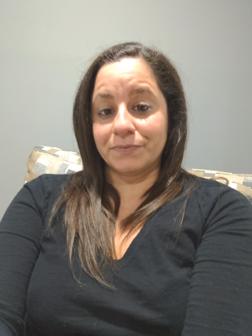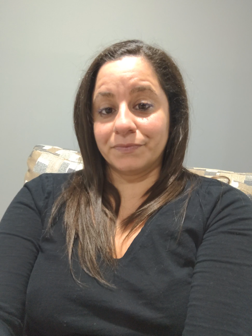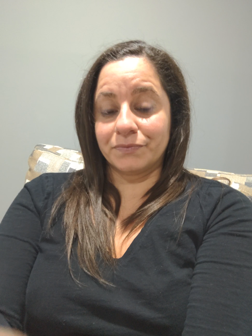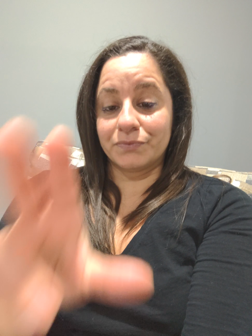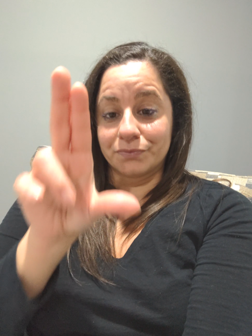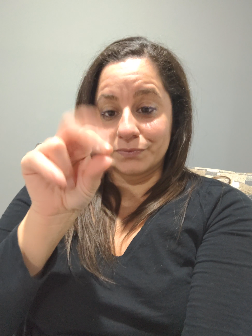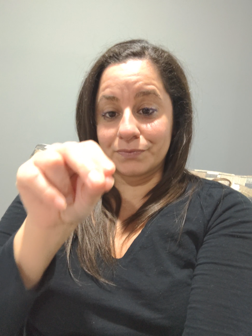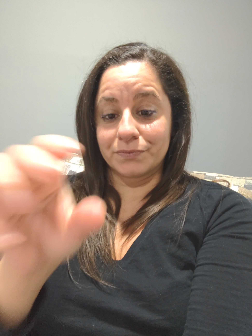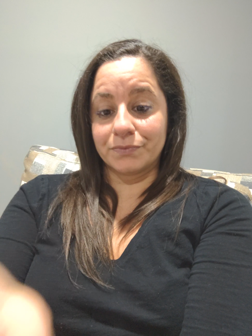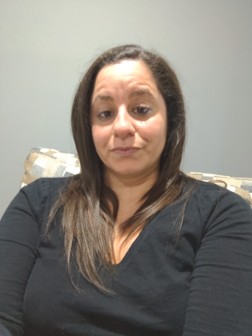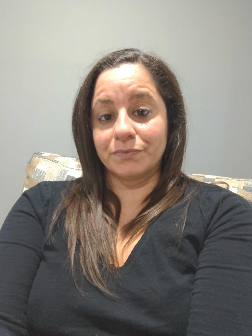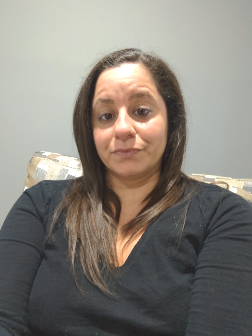no